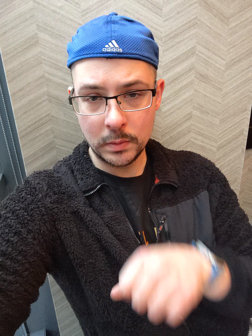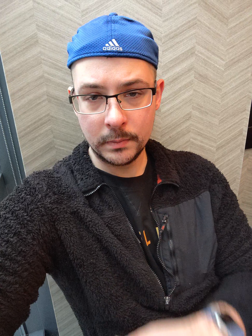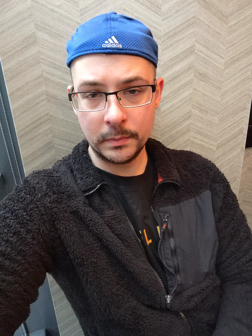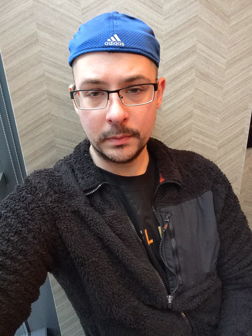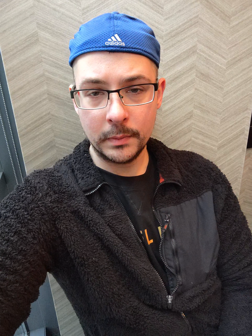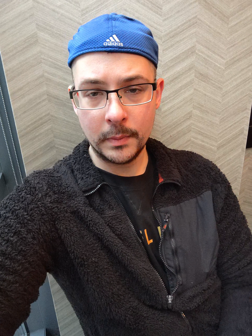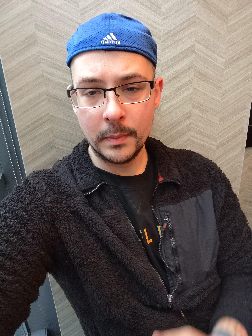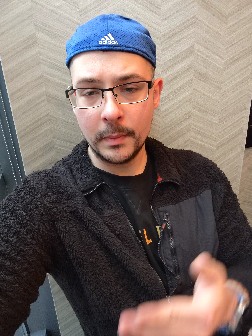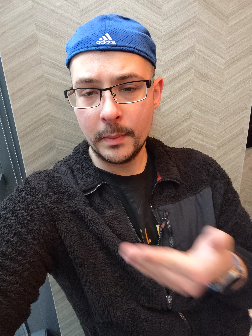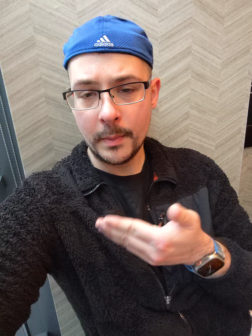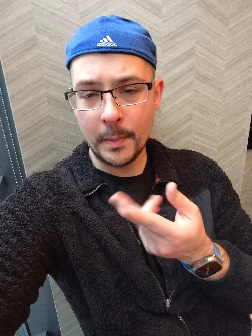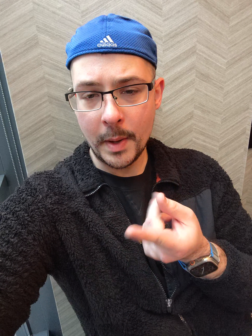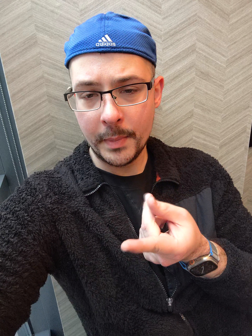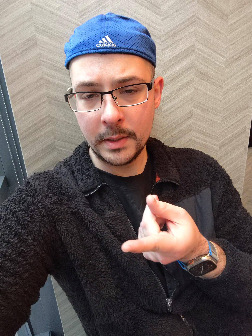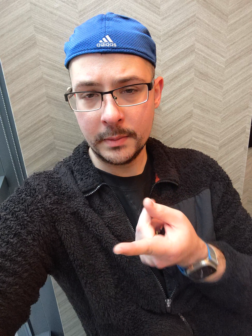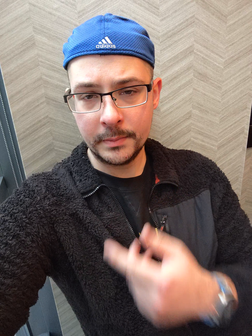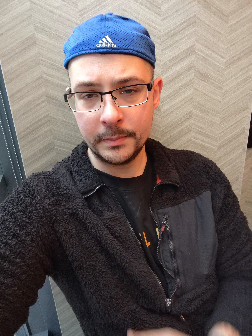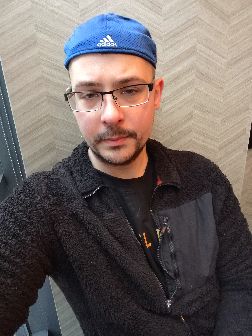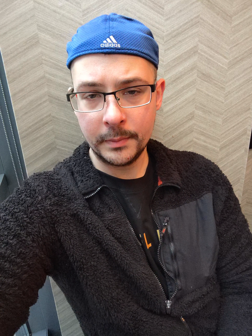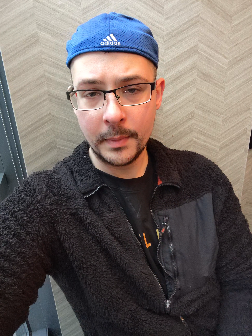puppy